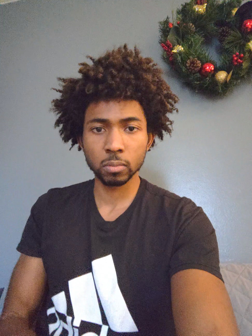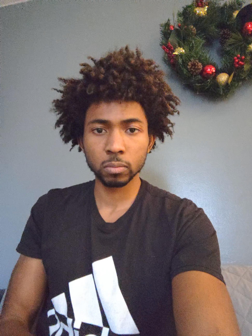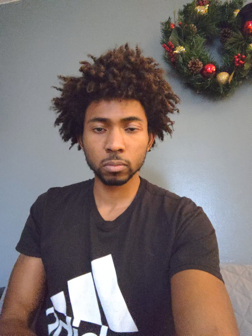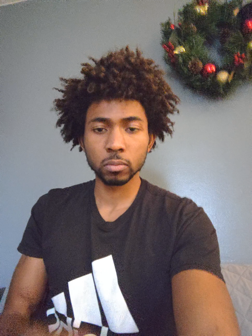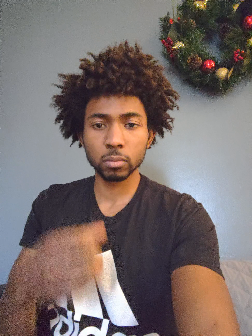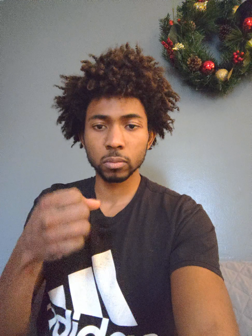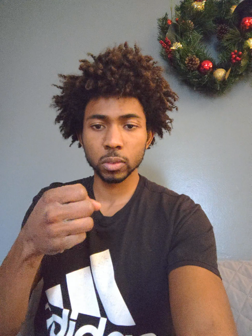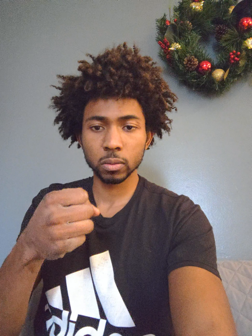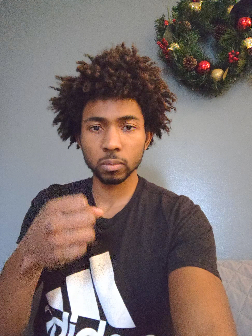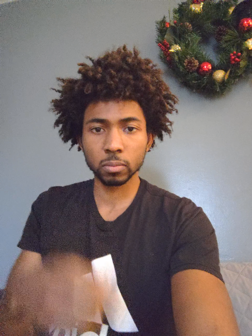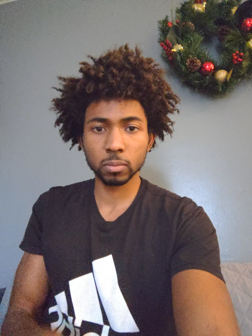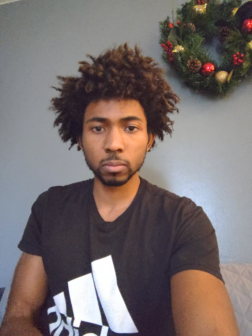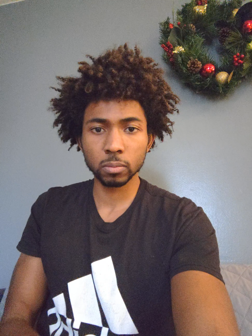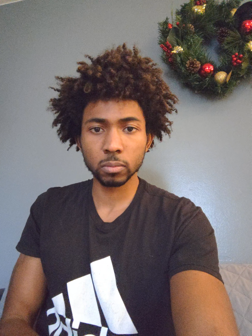milk